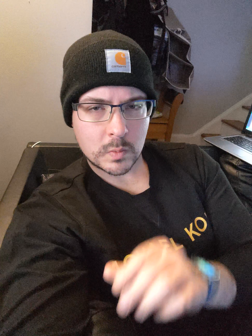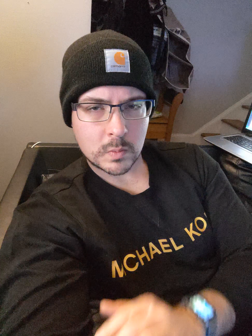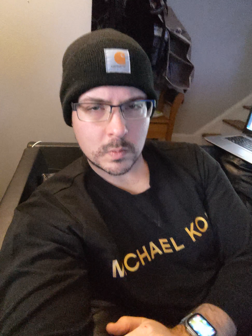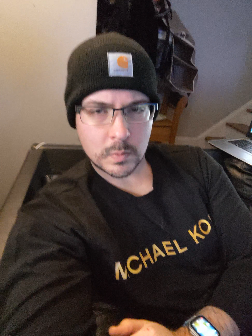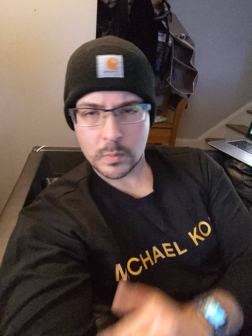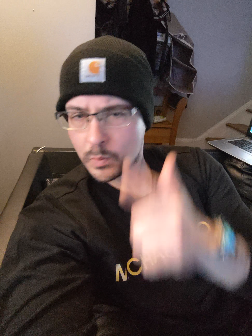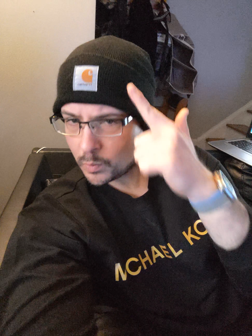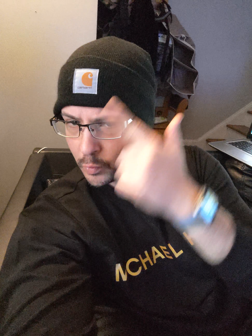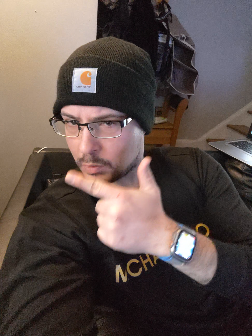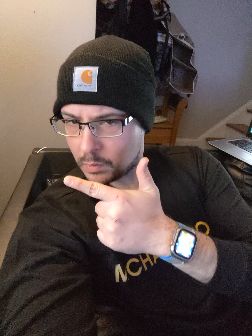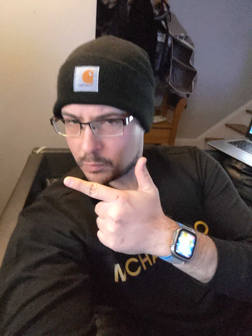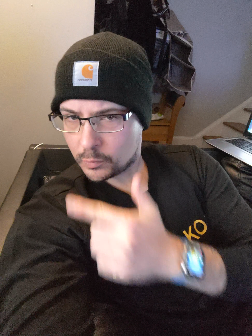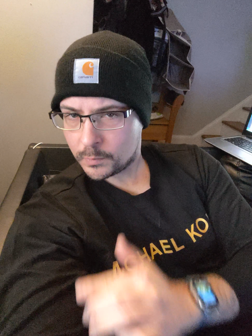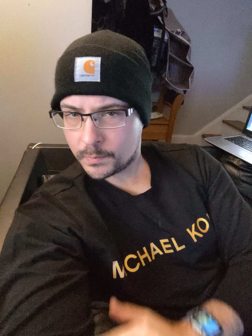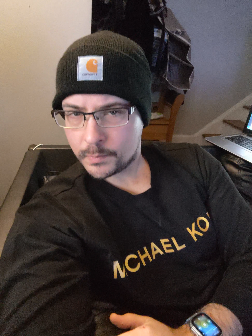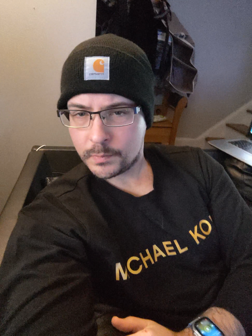brother